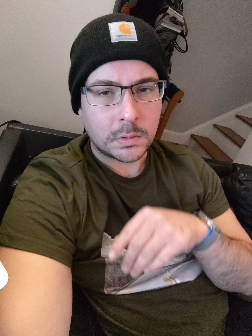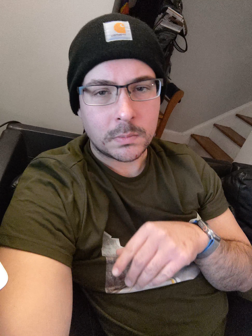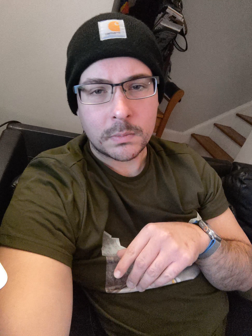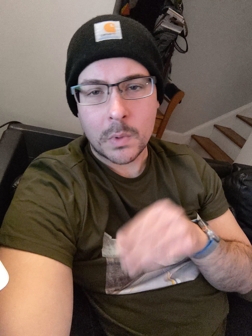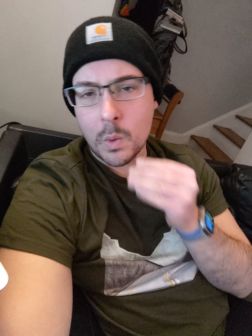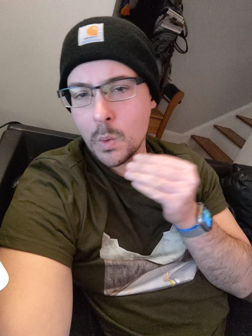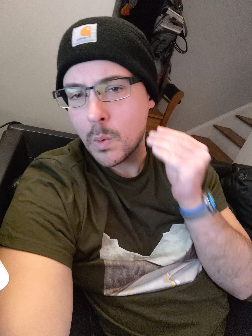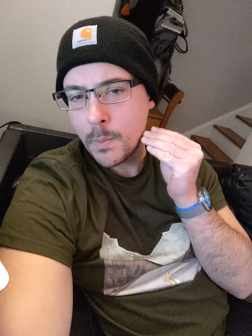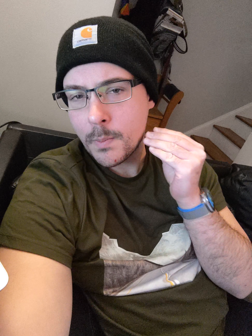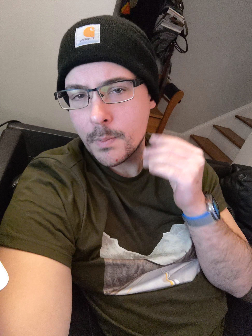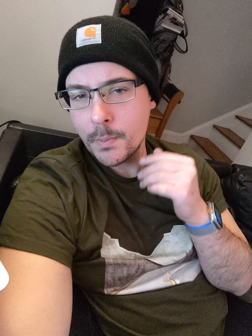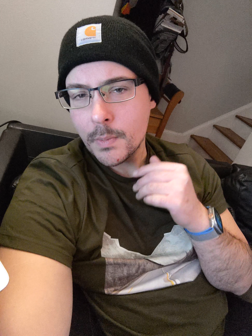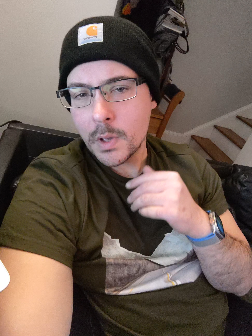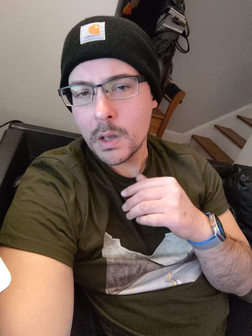home